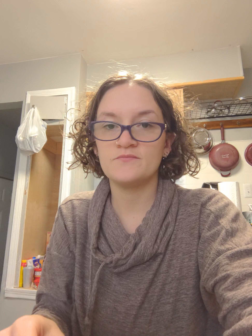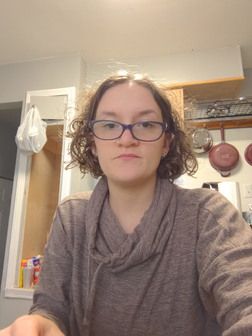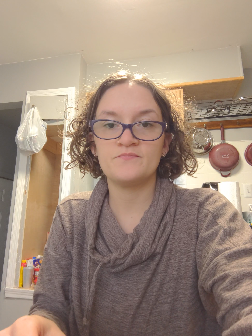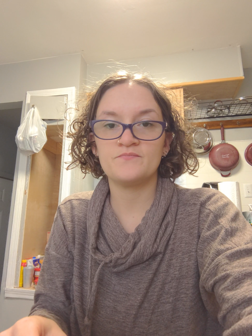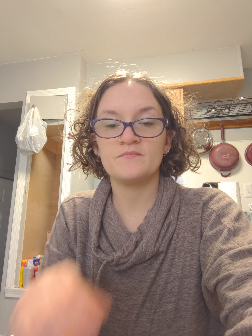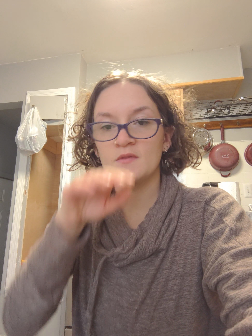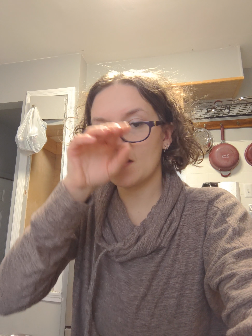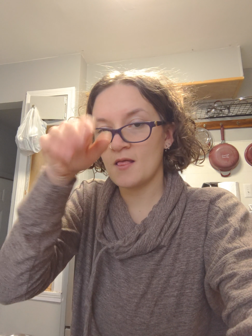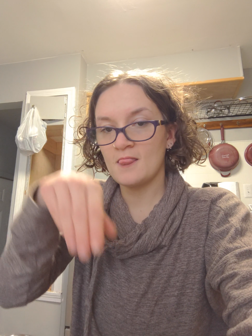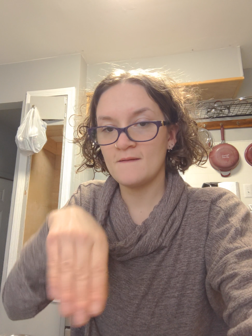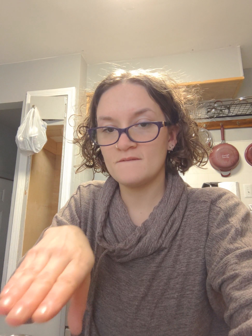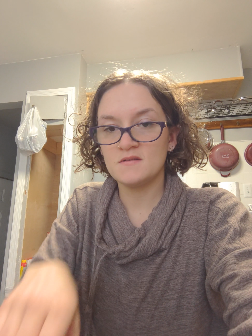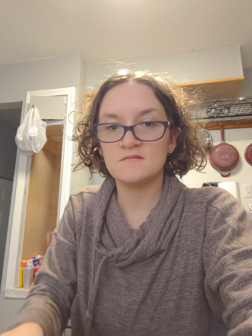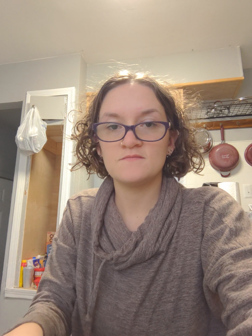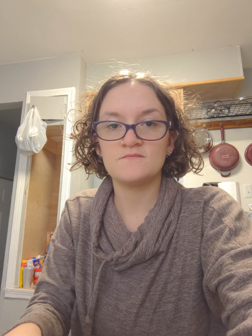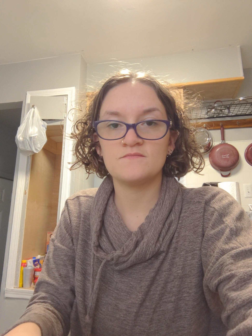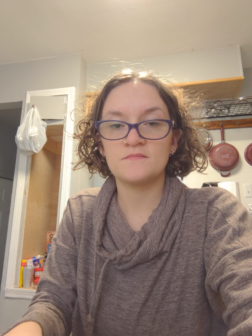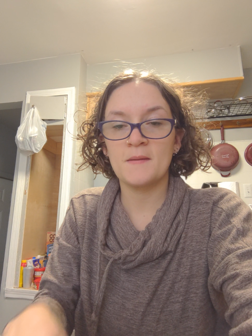elephant